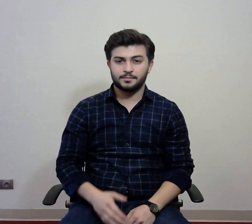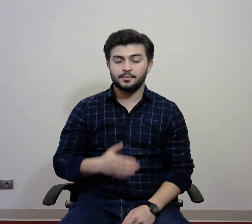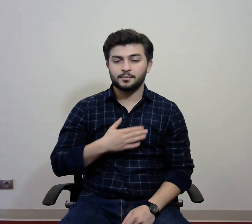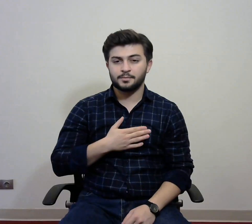mən